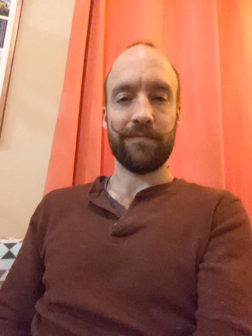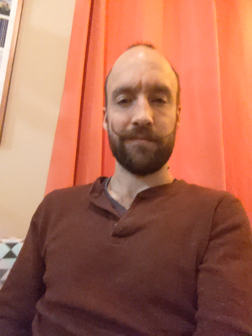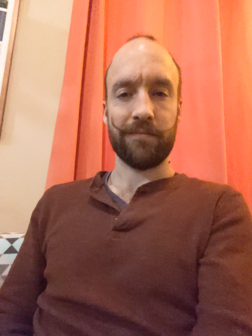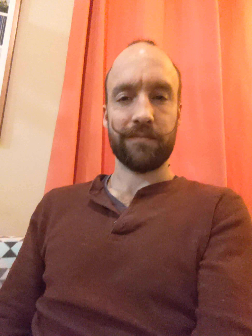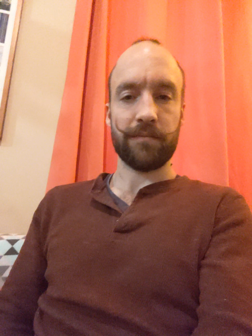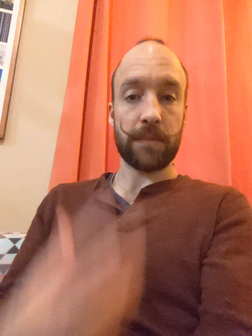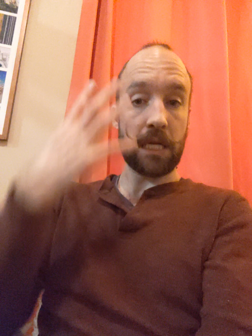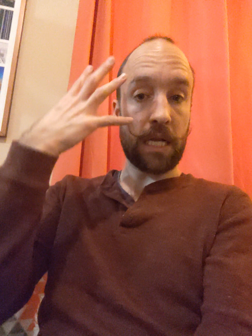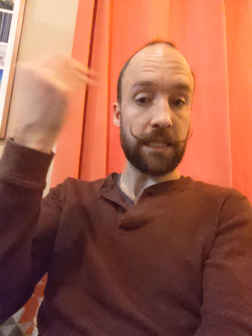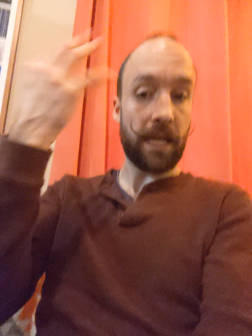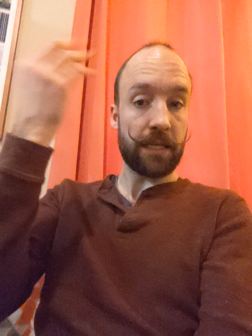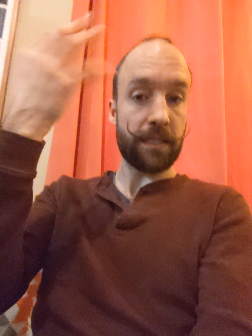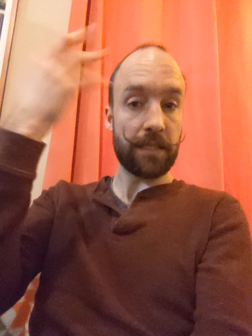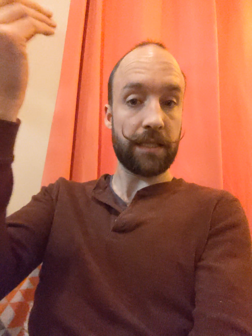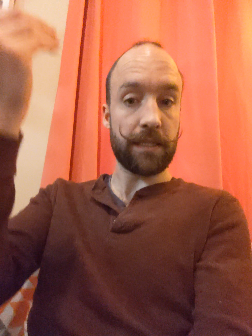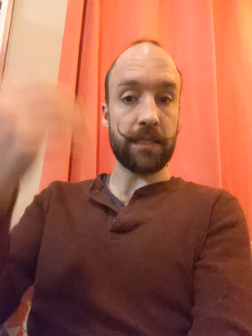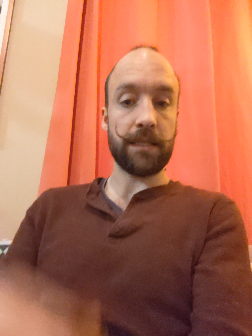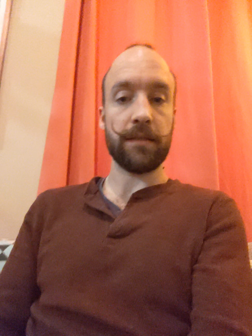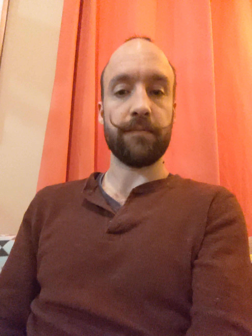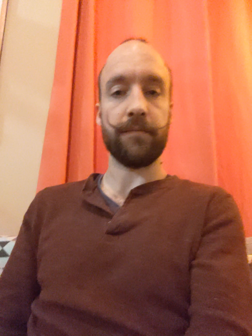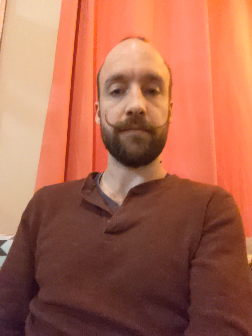outside